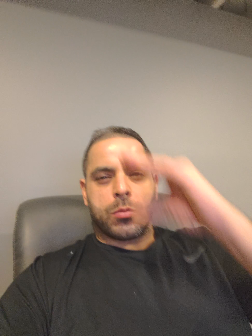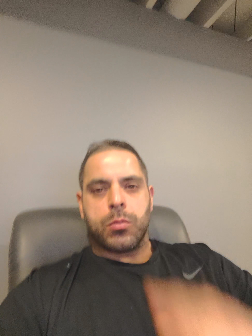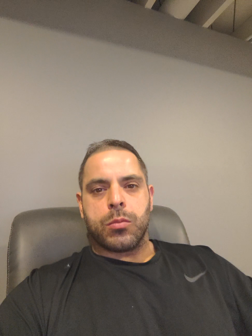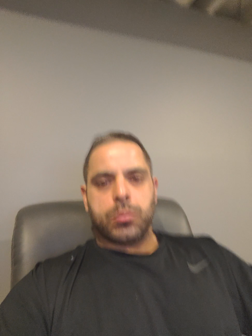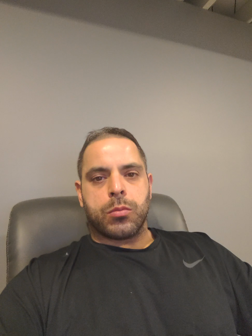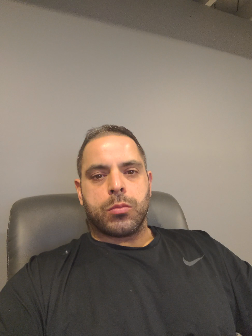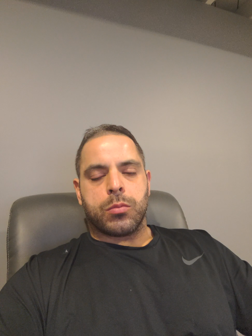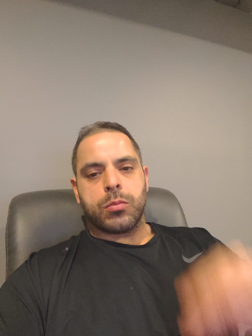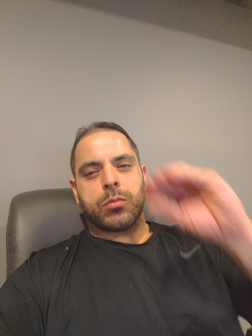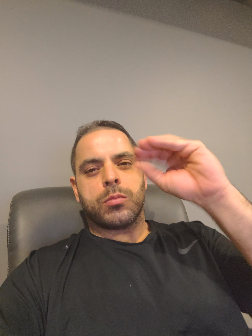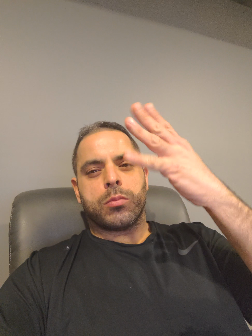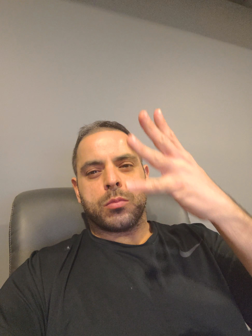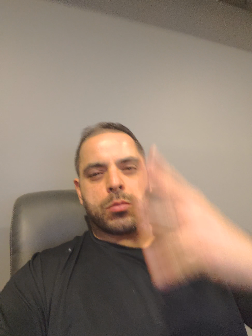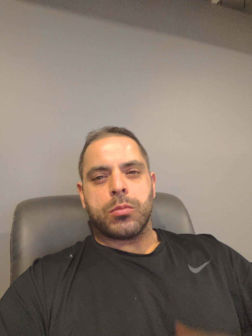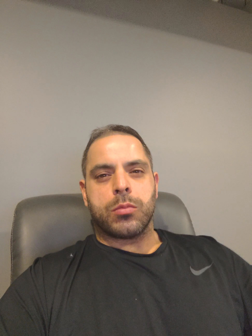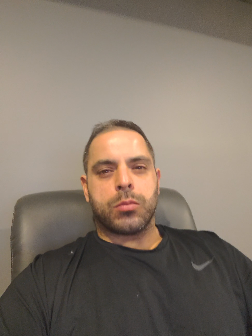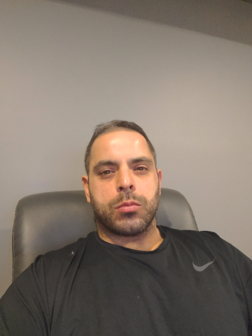sun